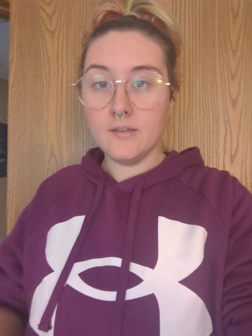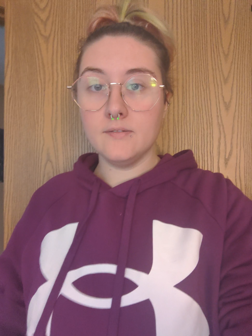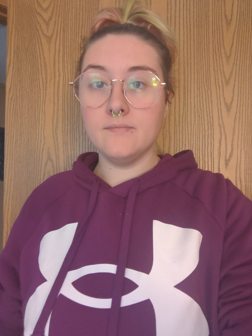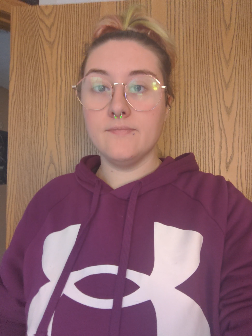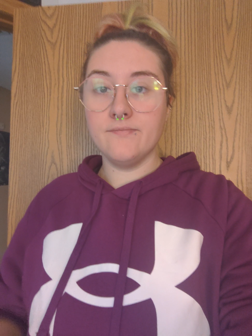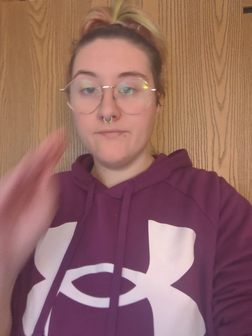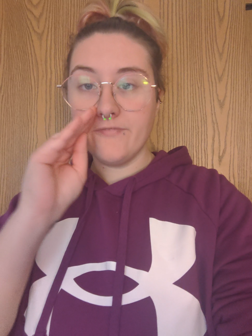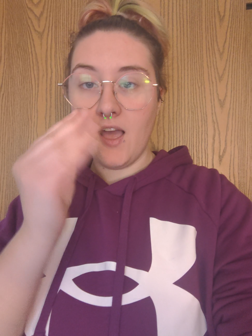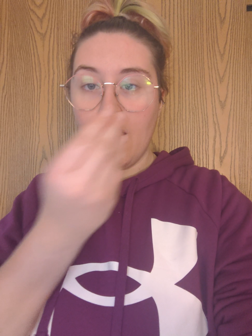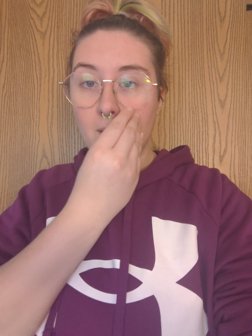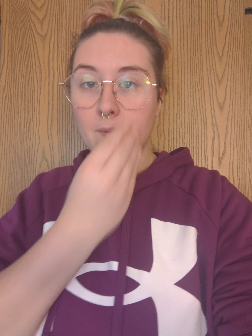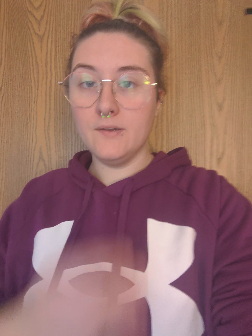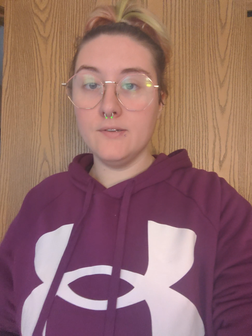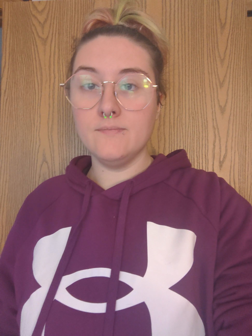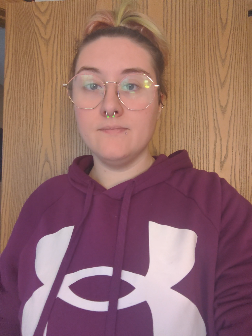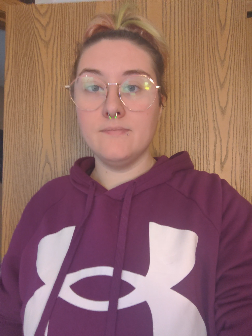flower